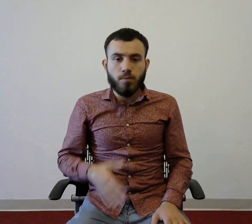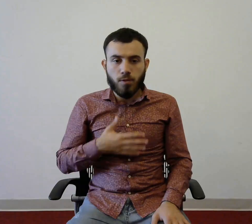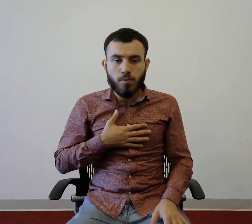mənim